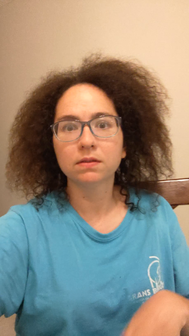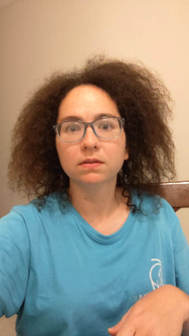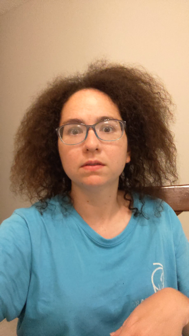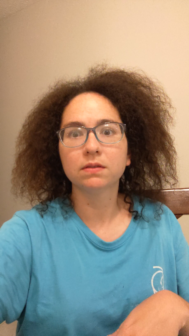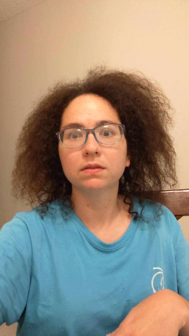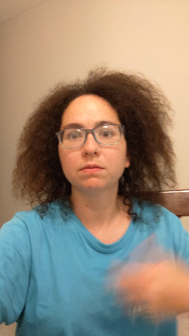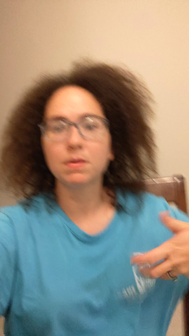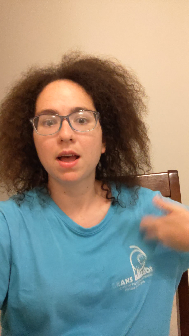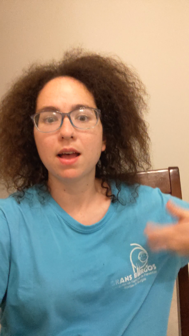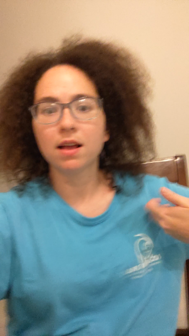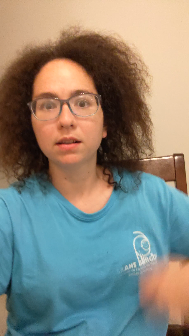monkey